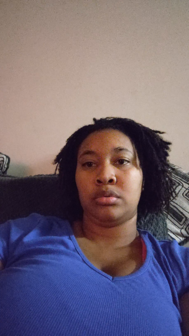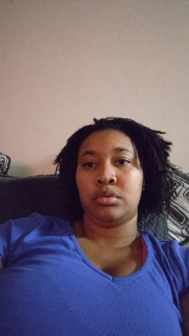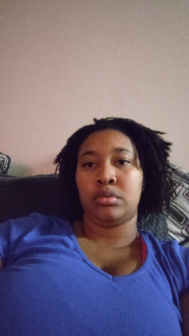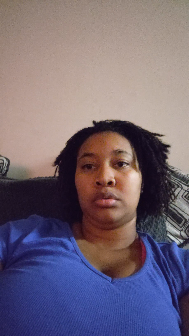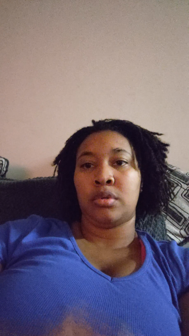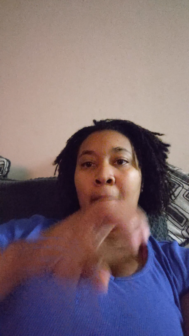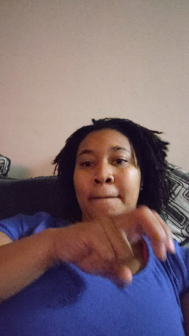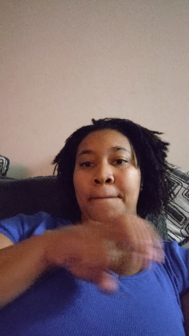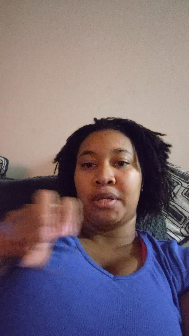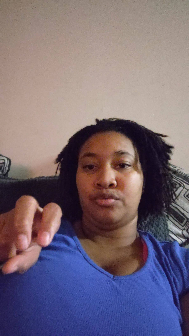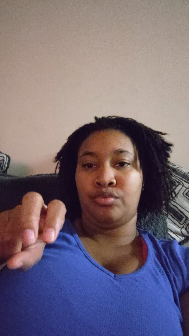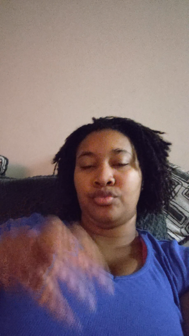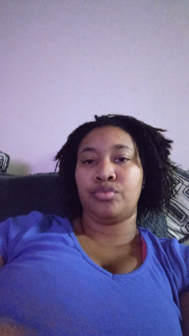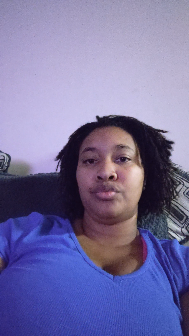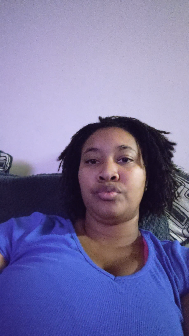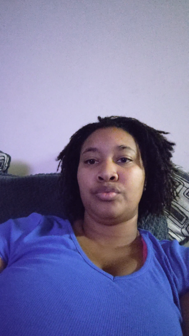bench